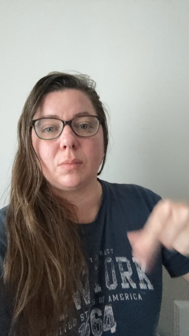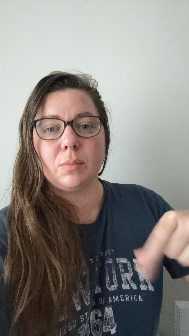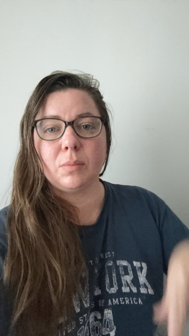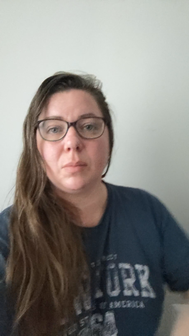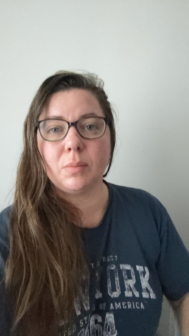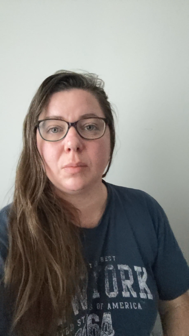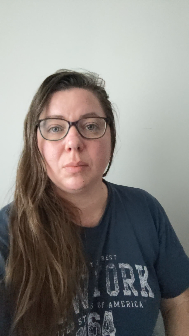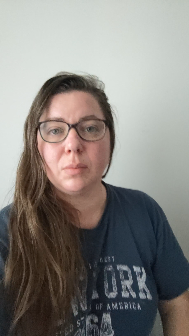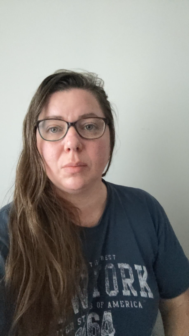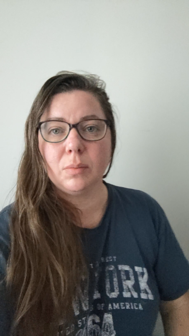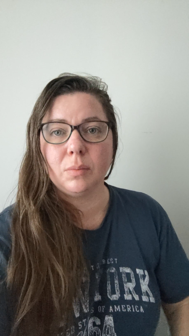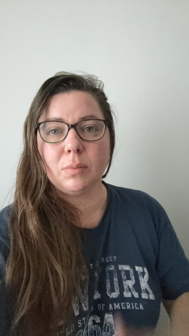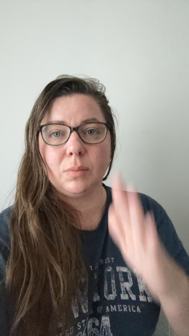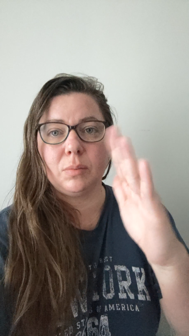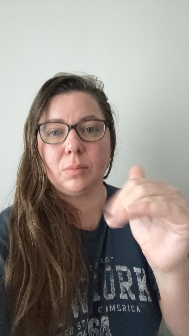downtown